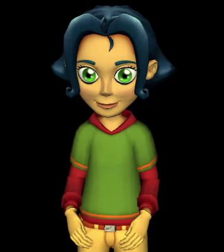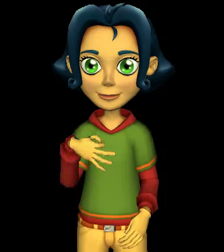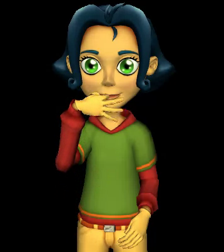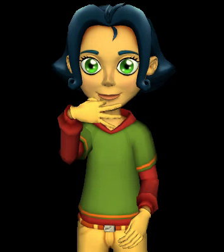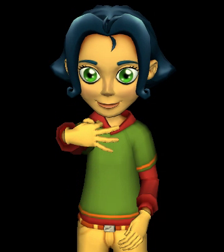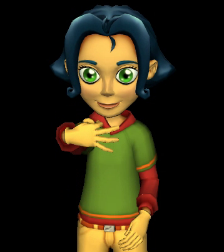يقول